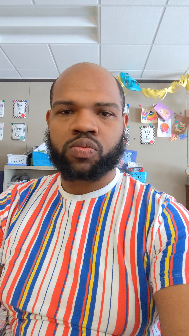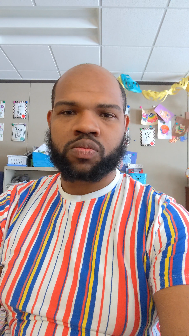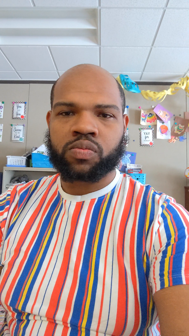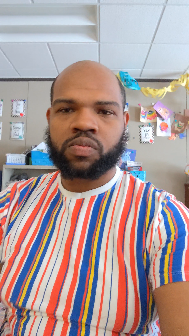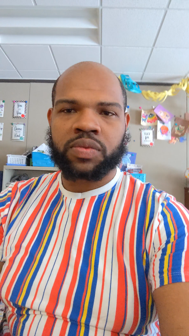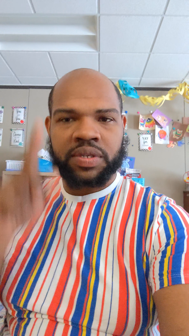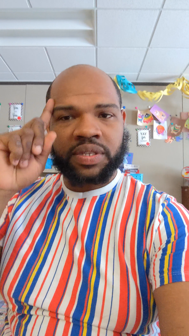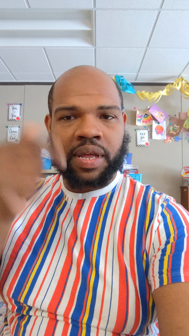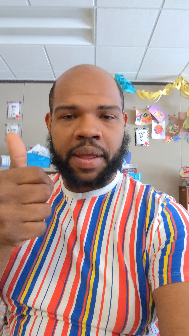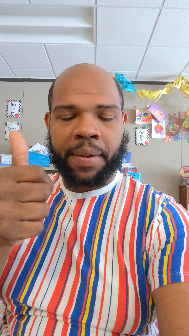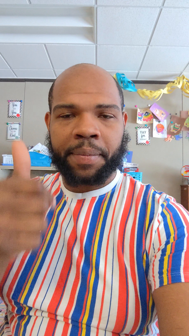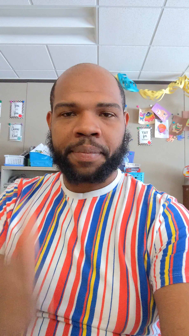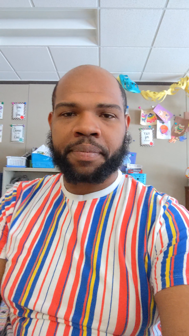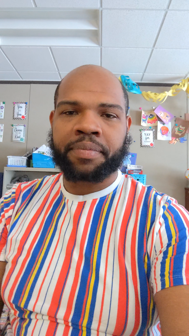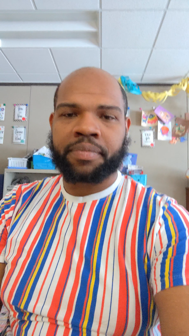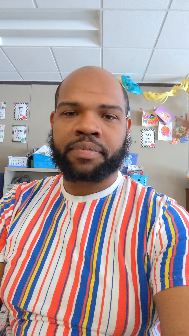dime